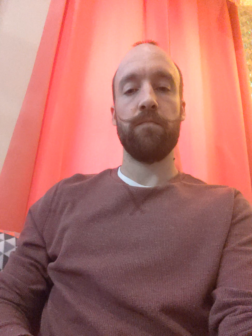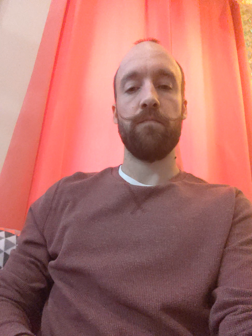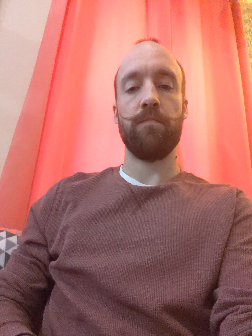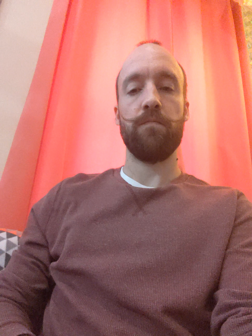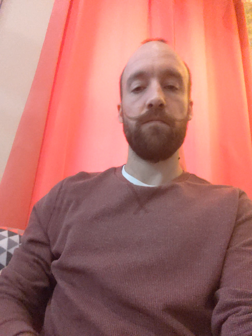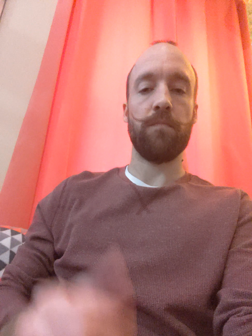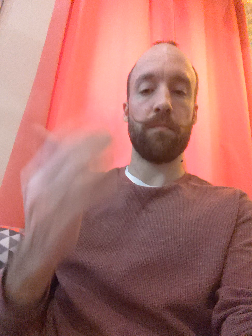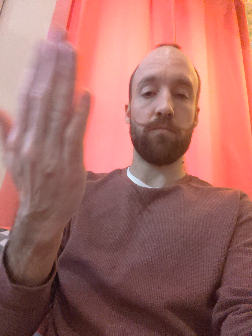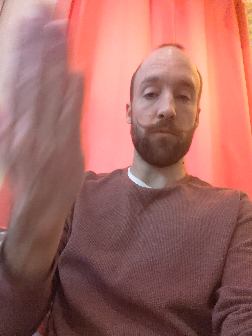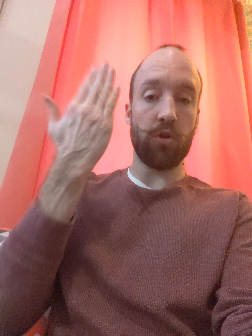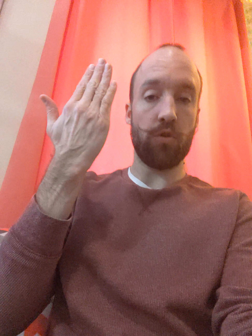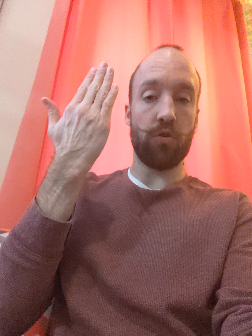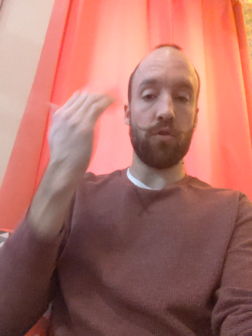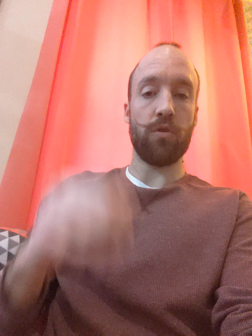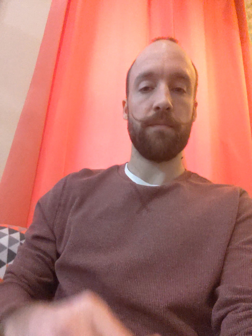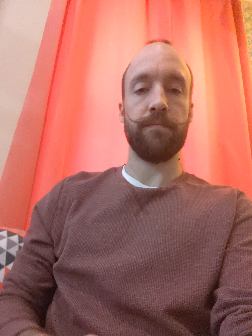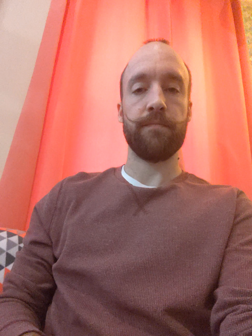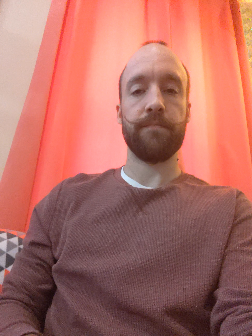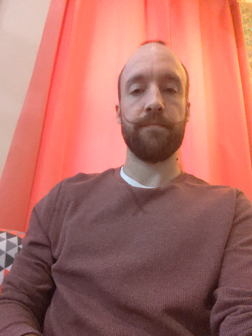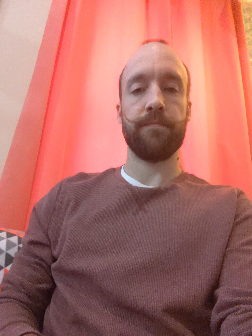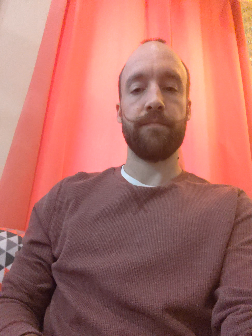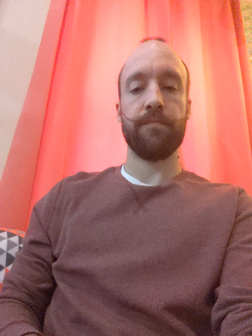morning